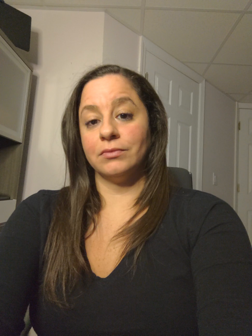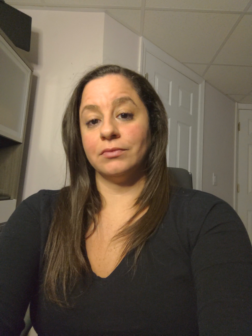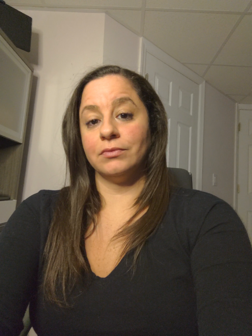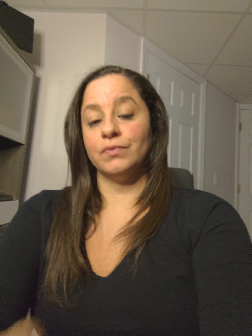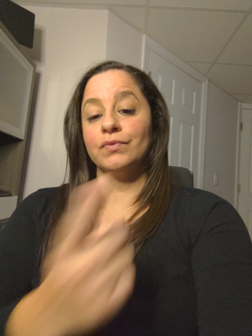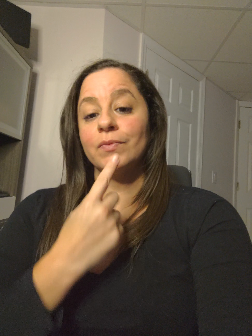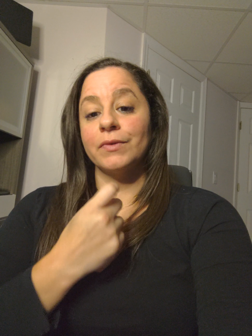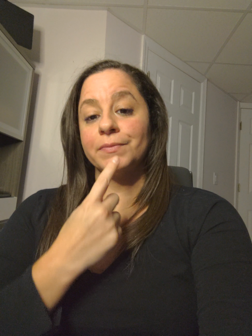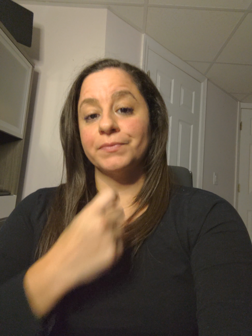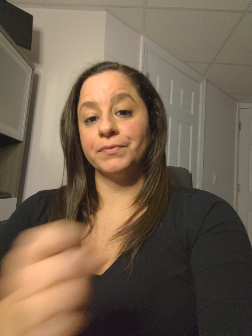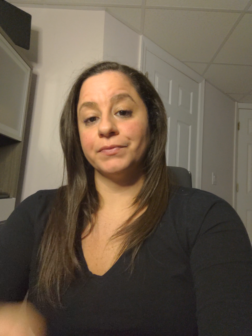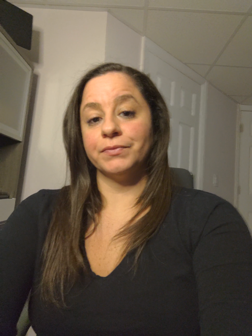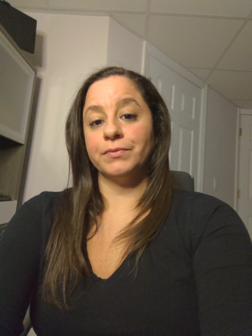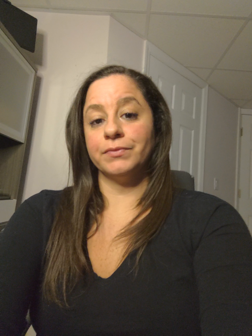red